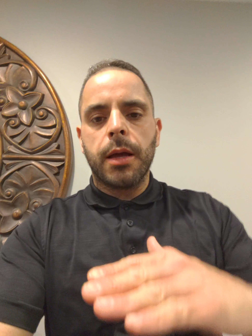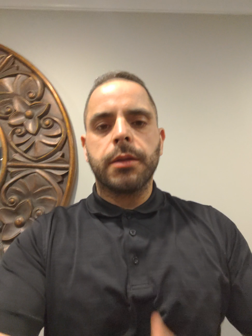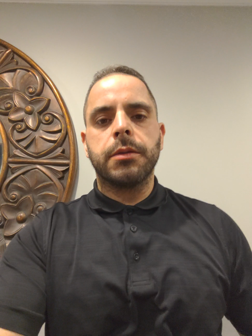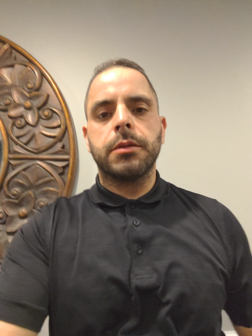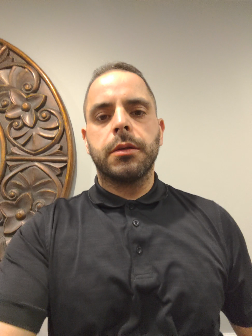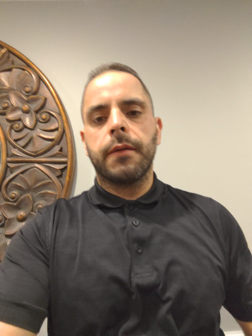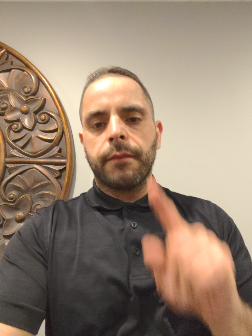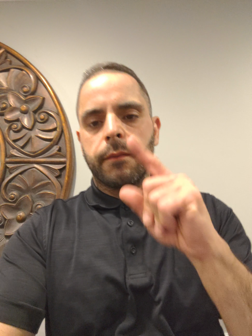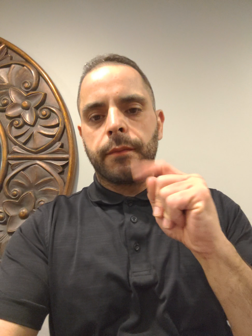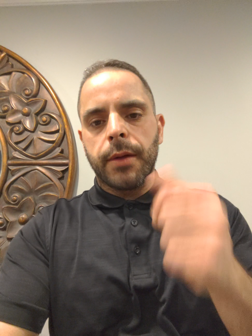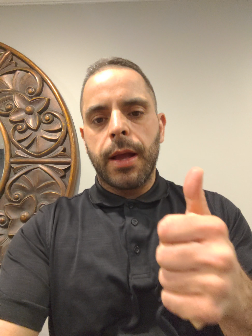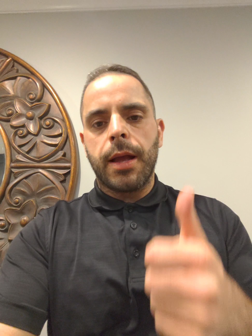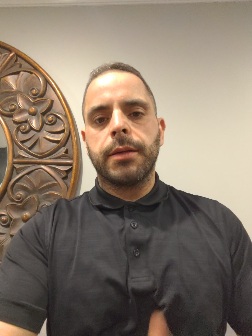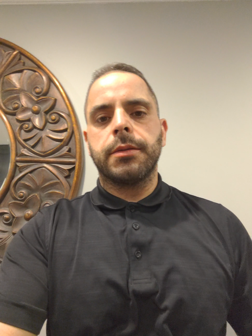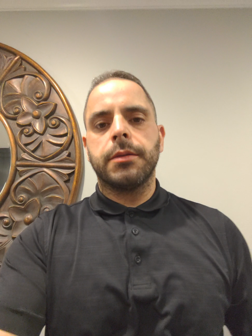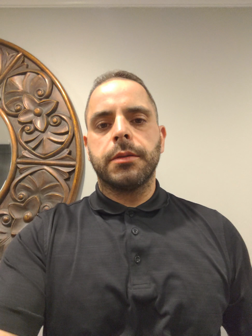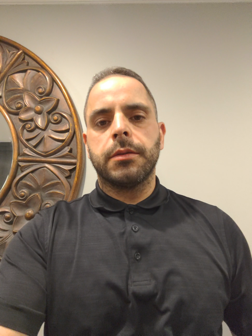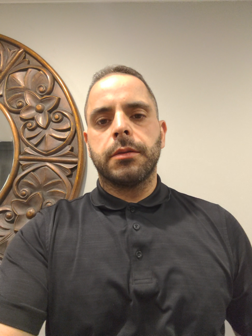fast